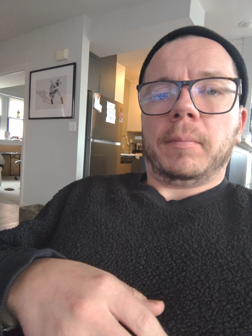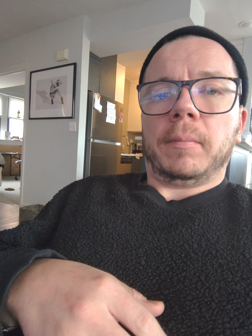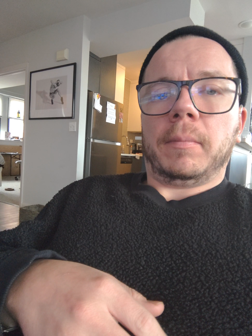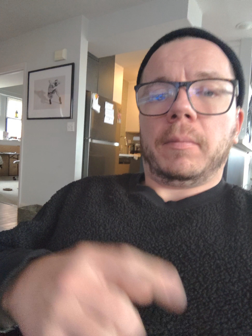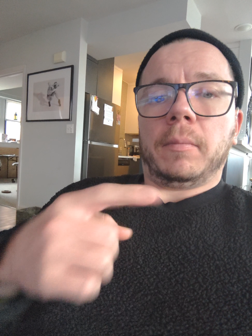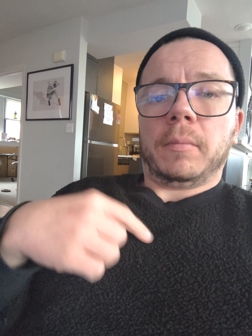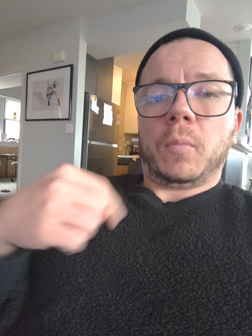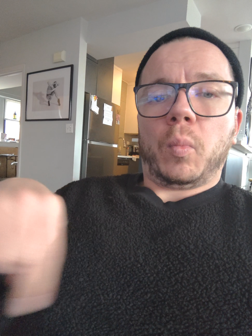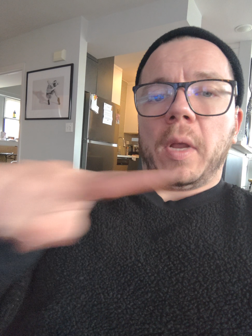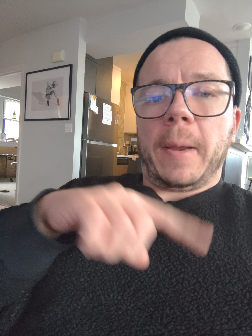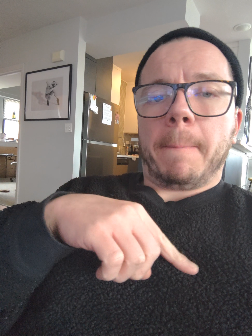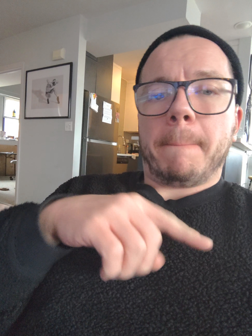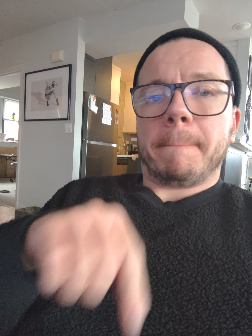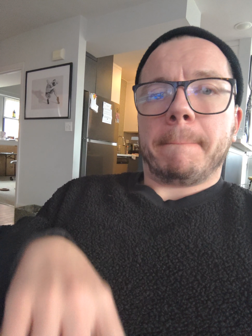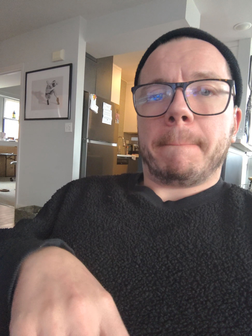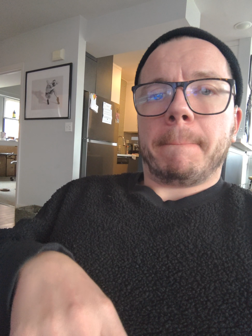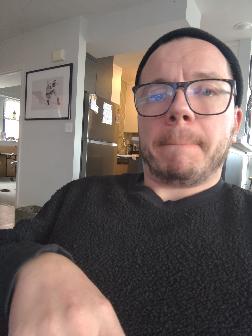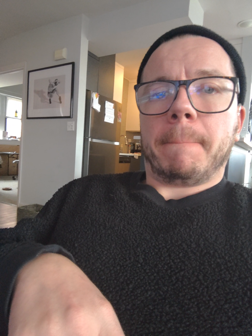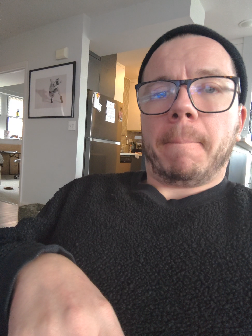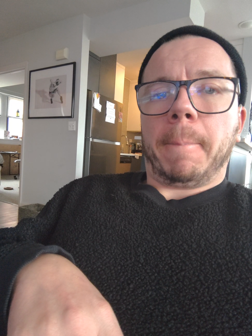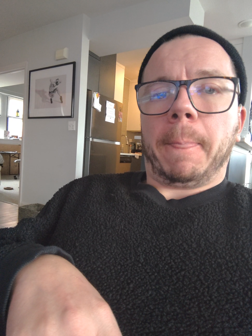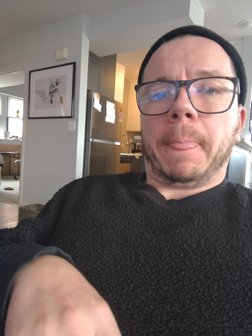we